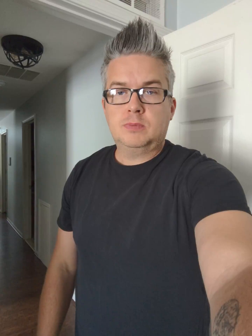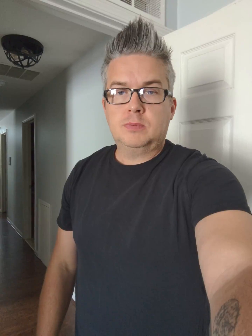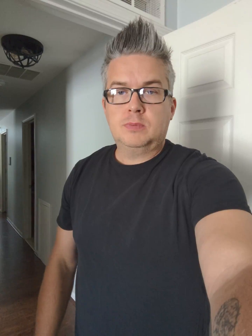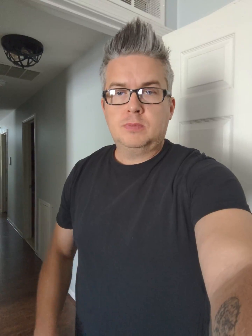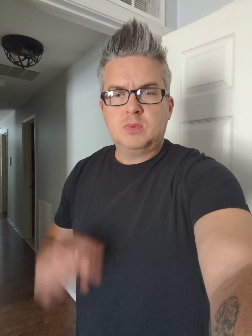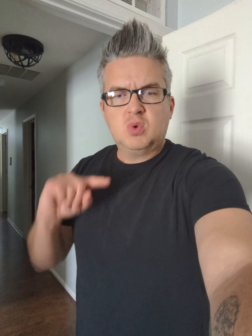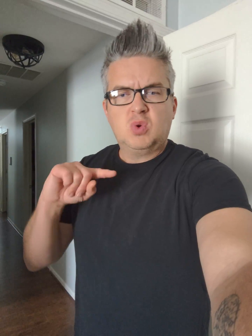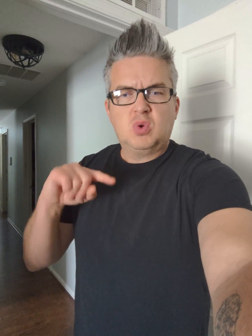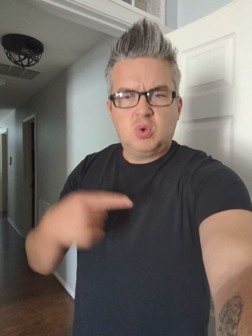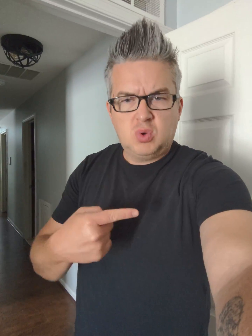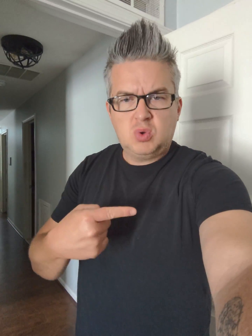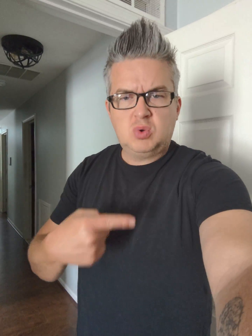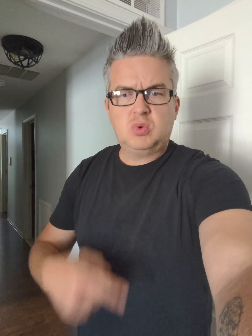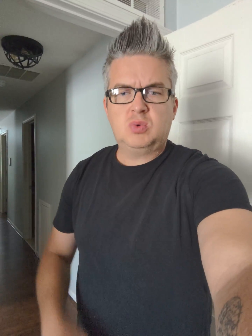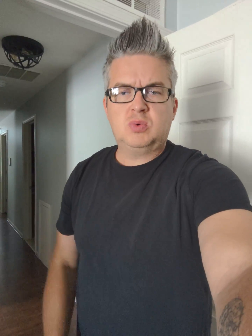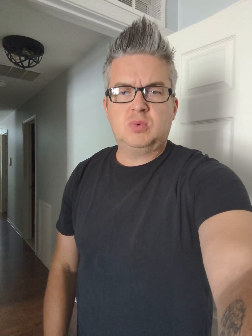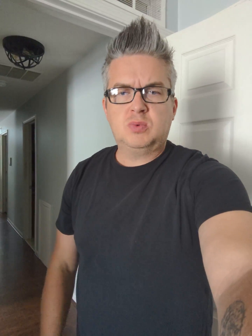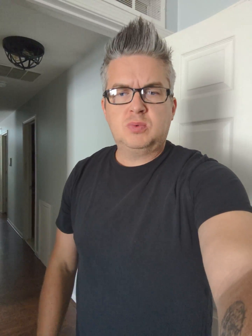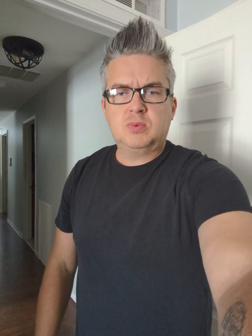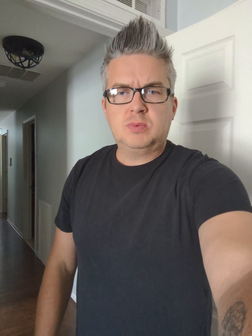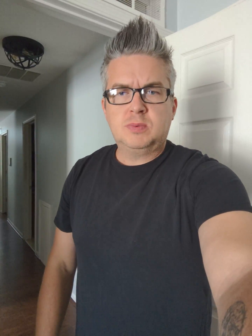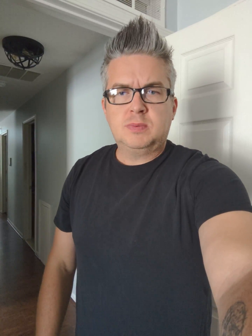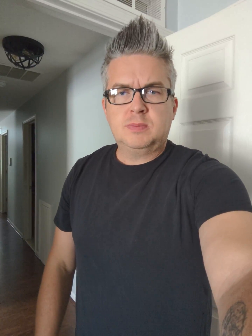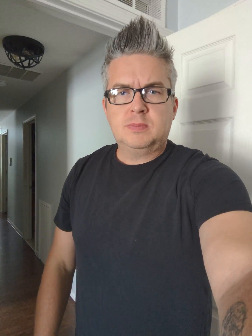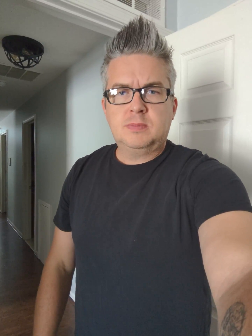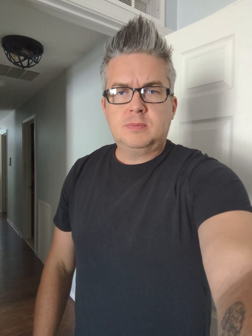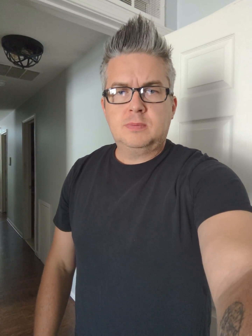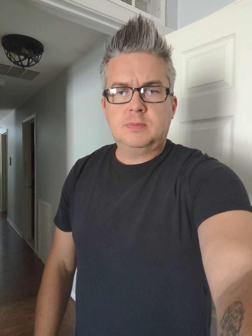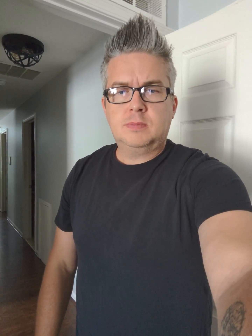hurt